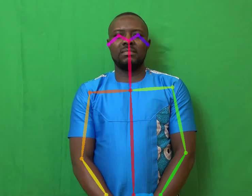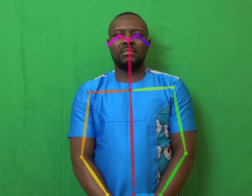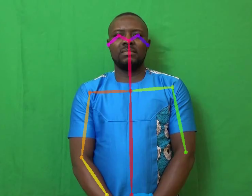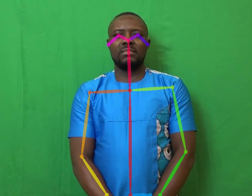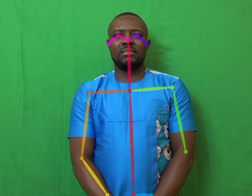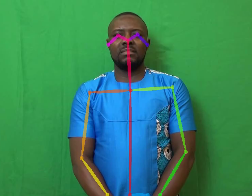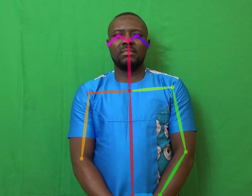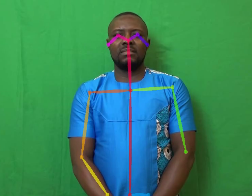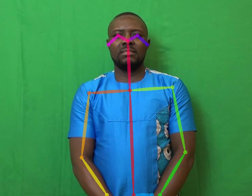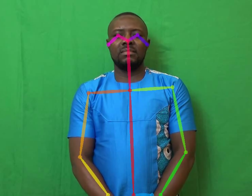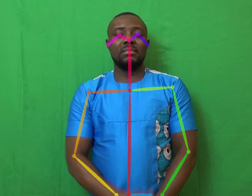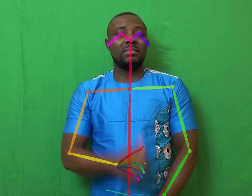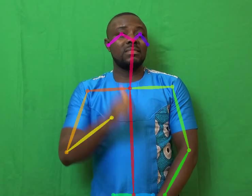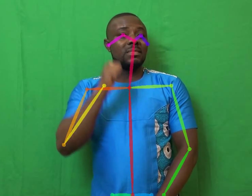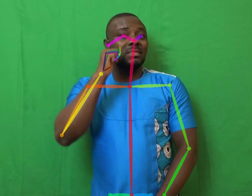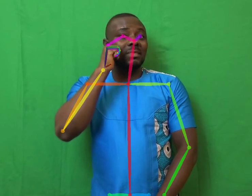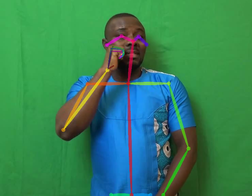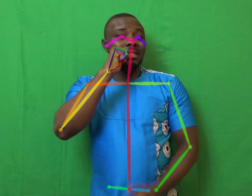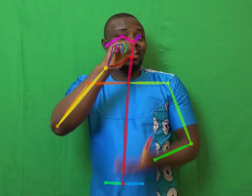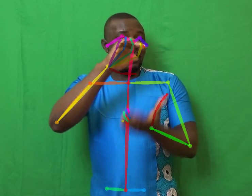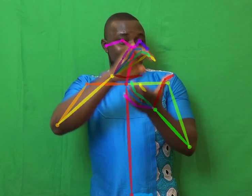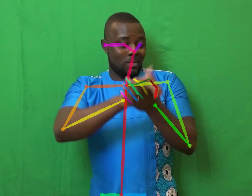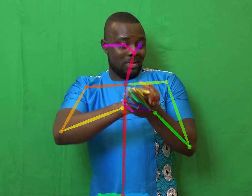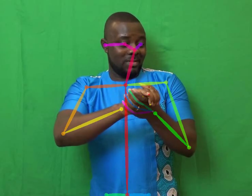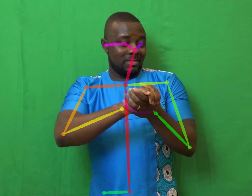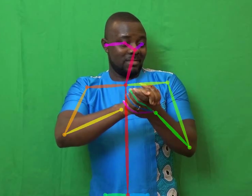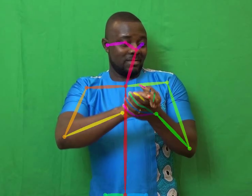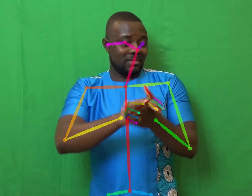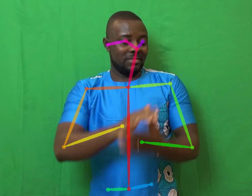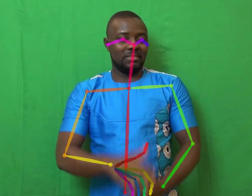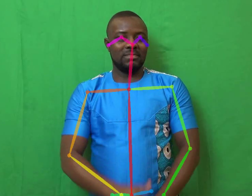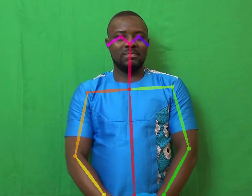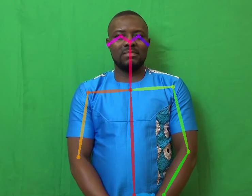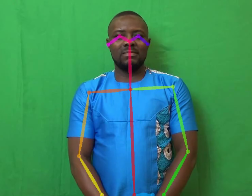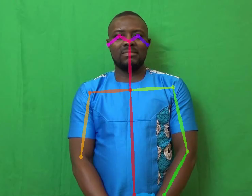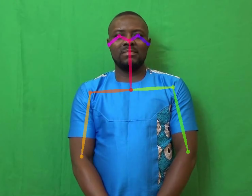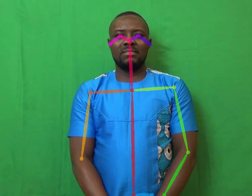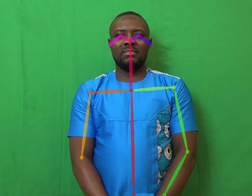wife